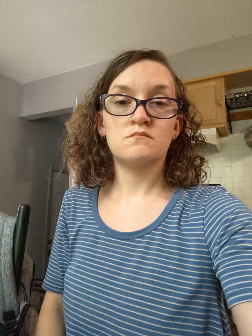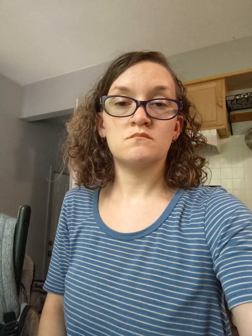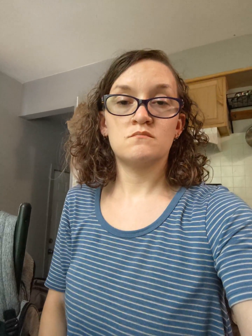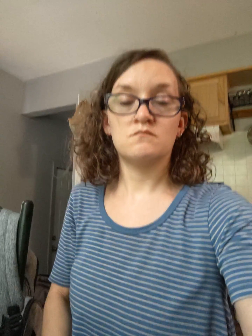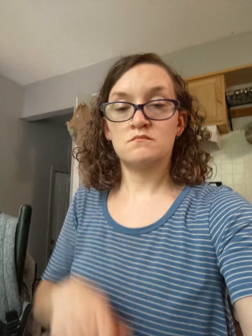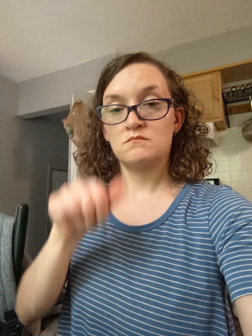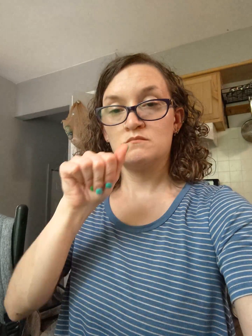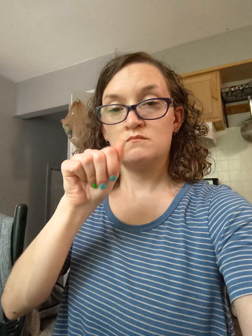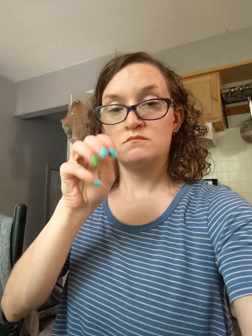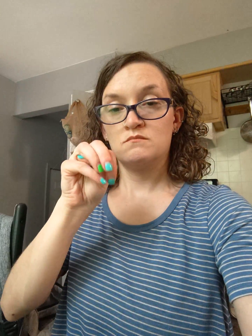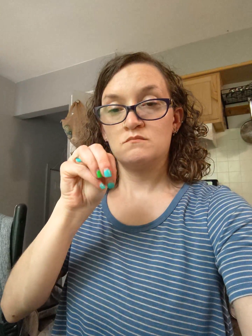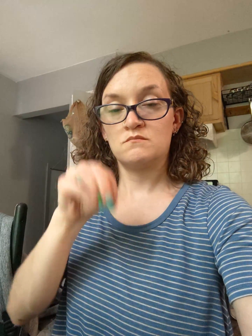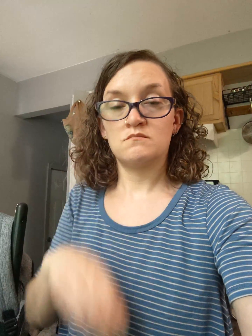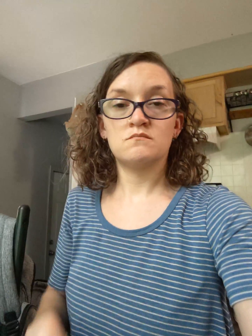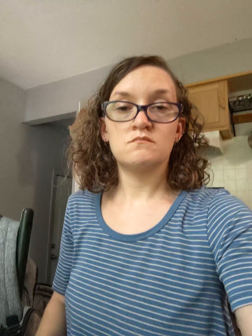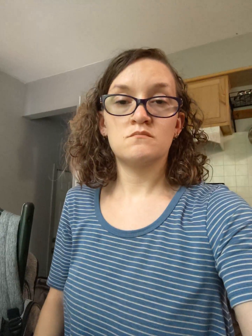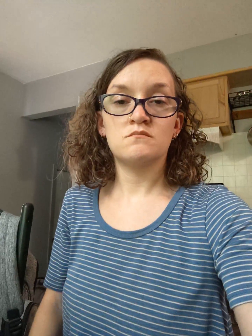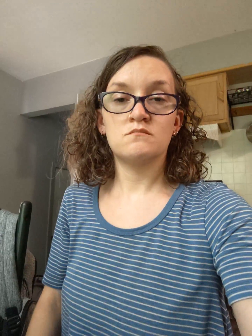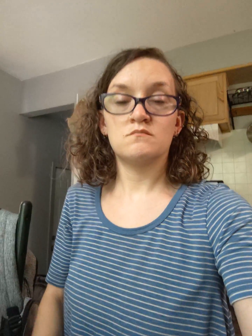am